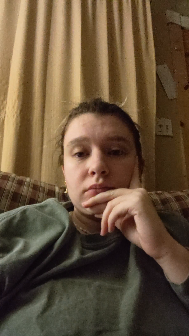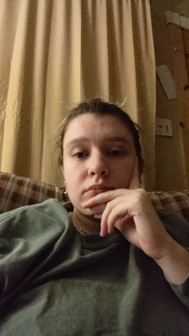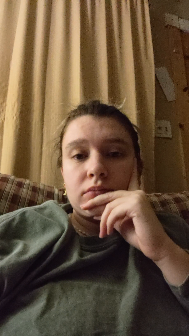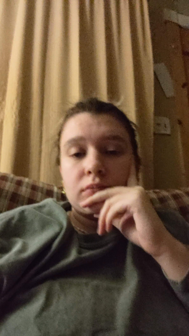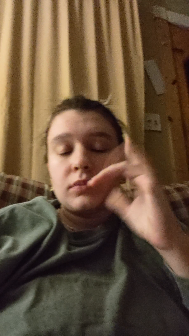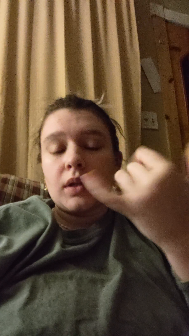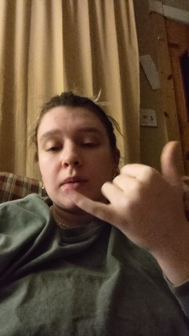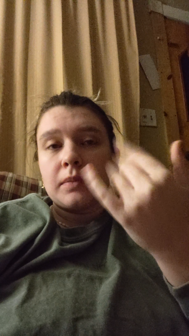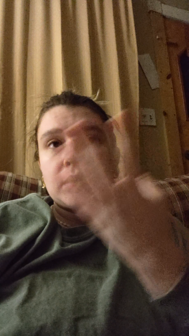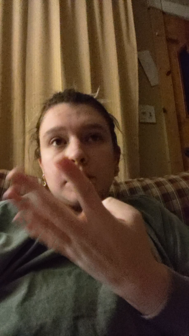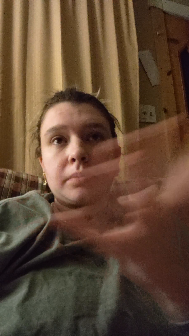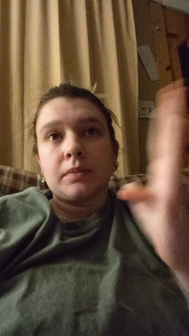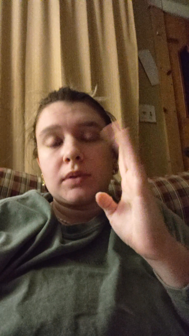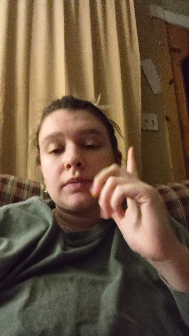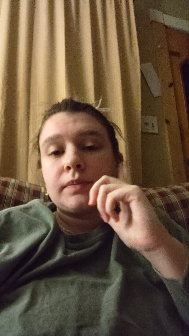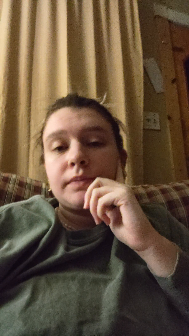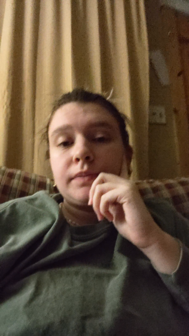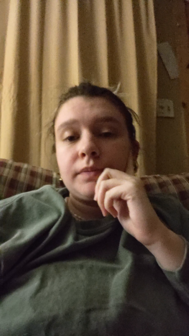playpen